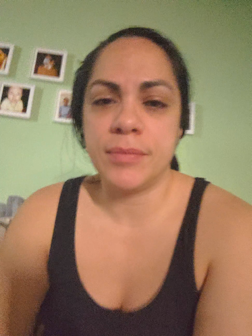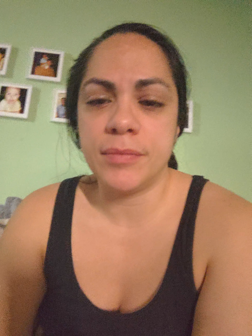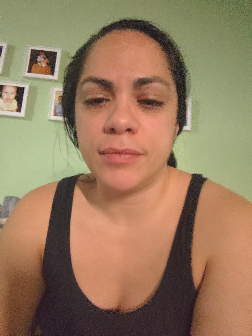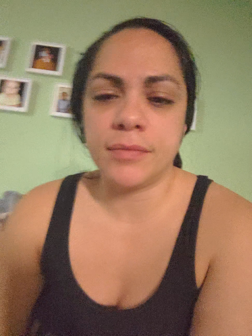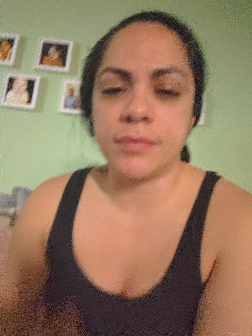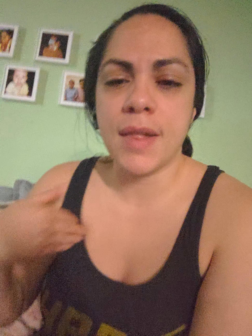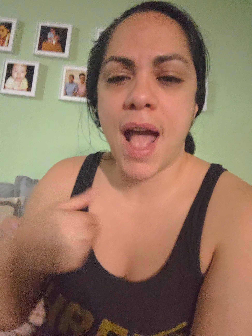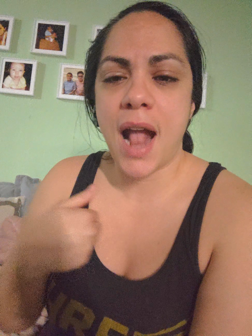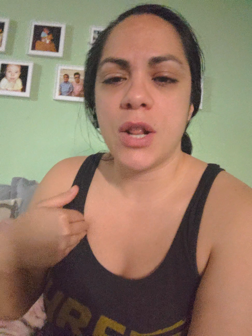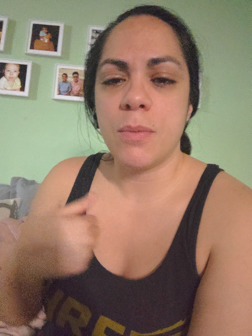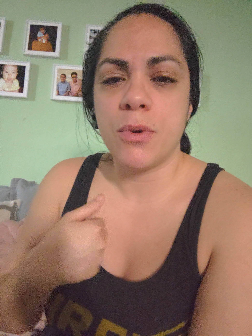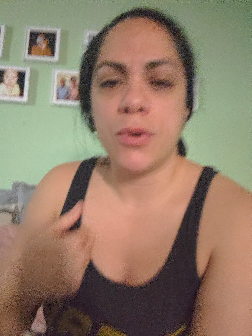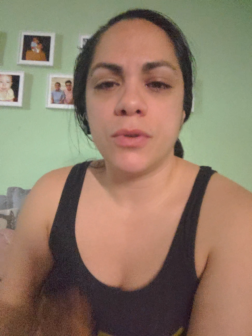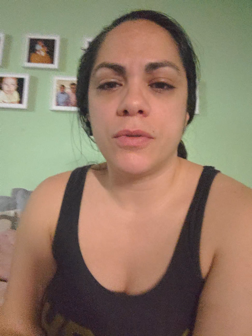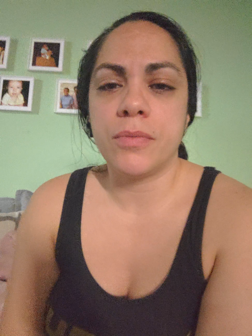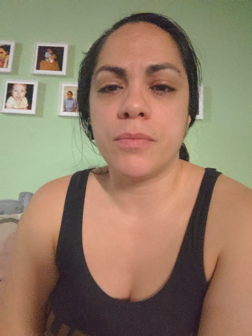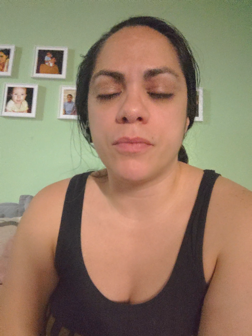animal